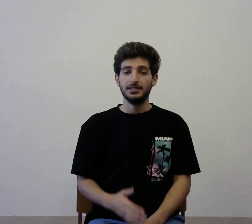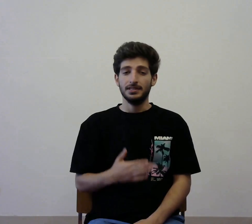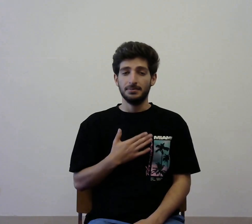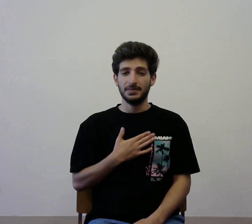mən